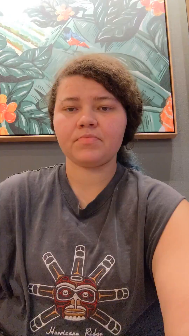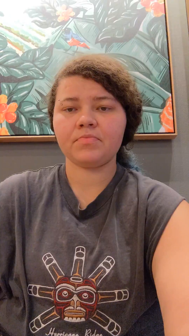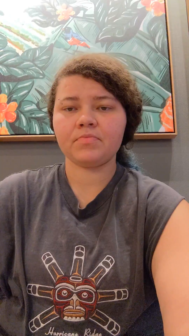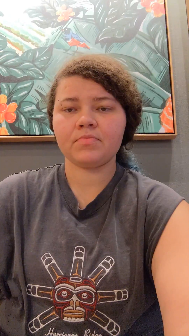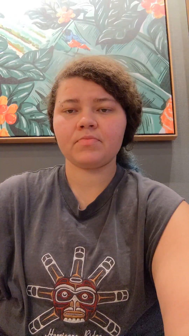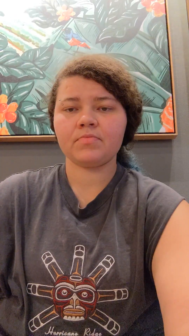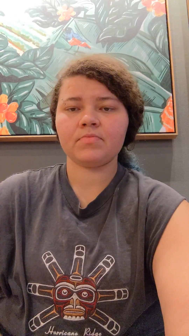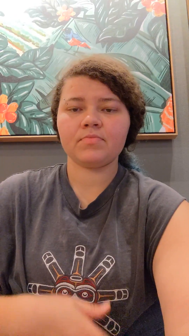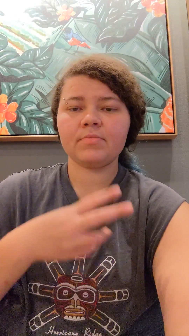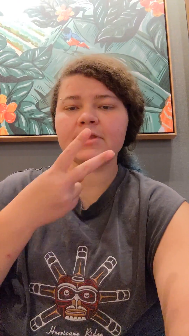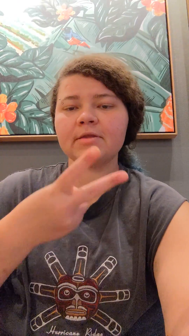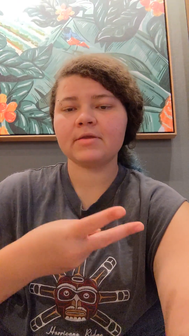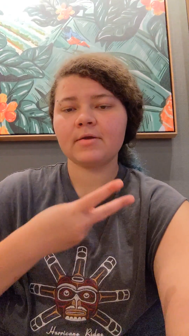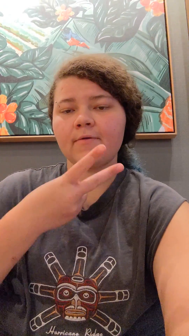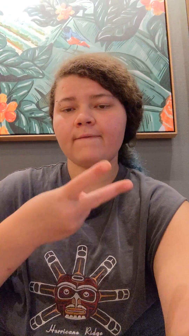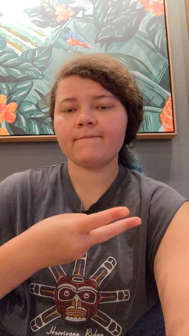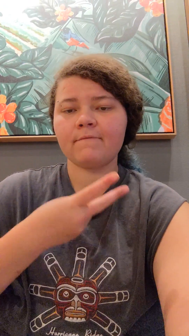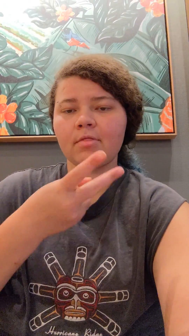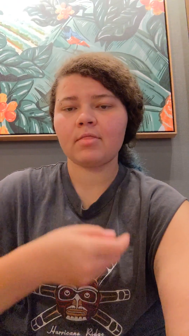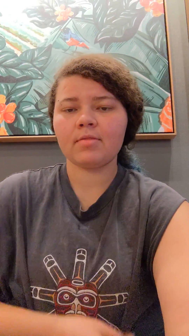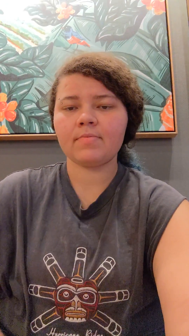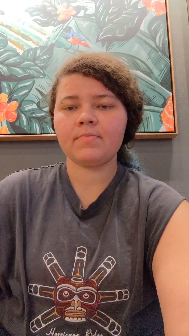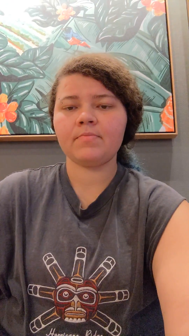careful